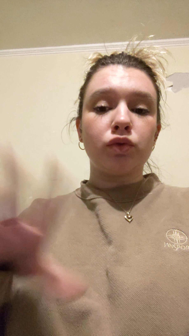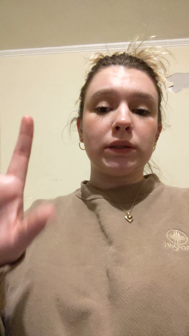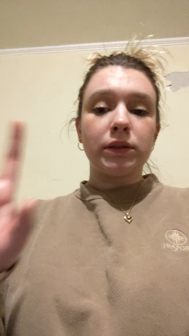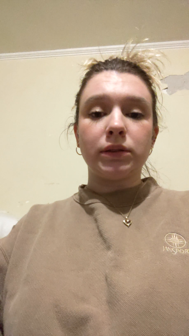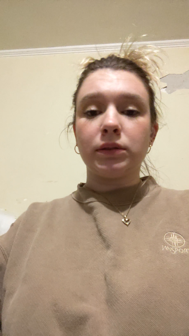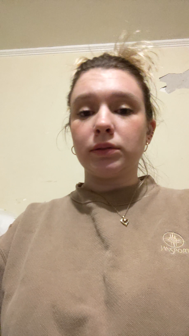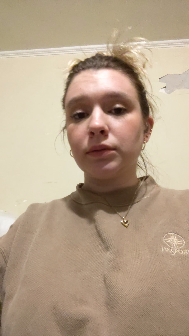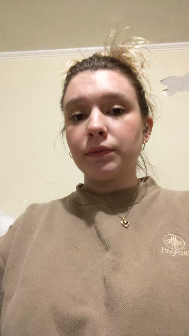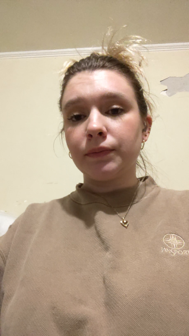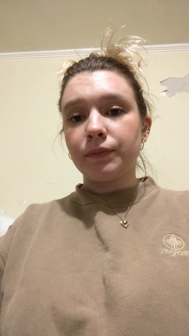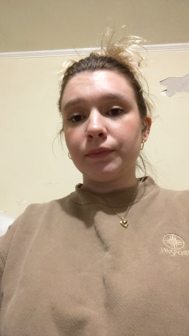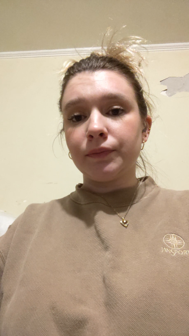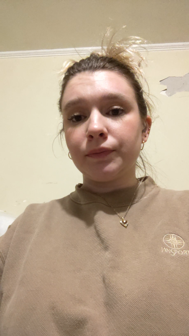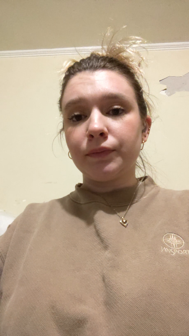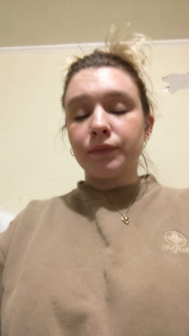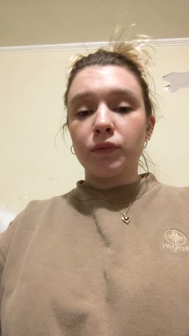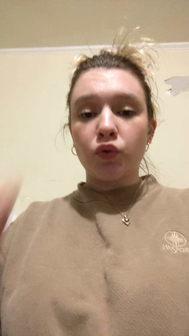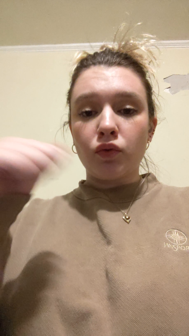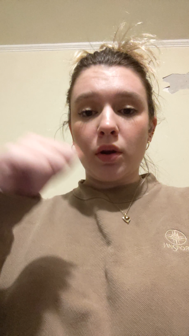rock